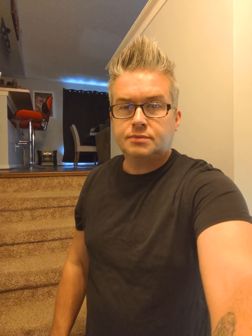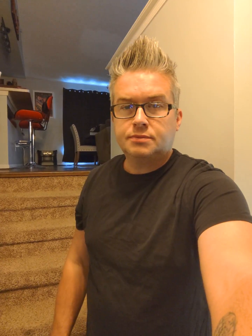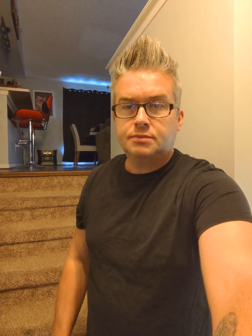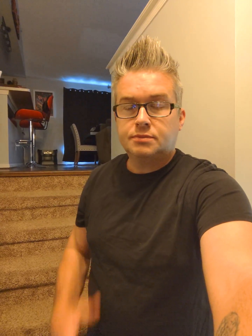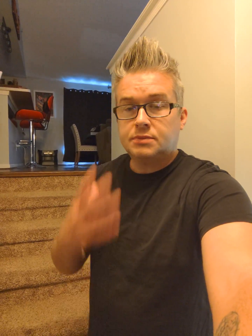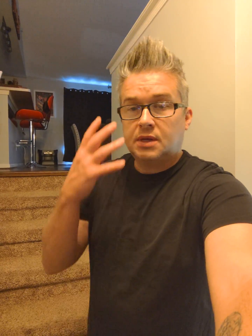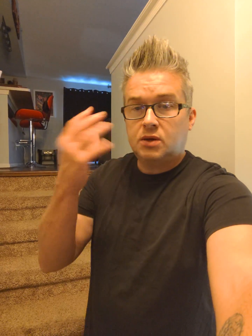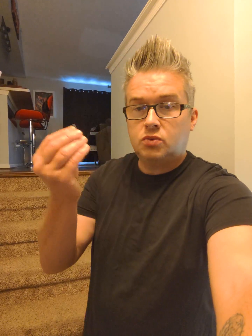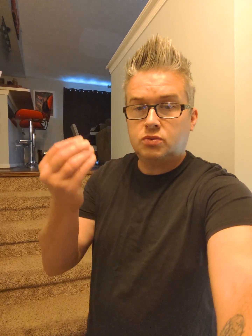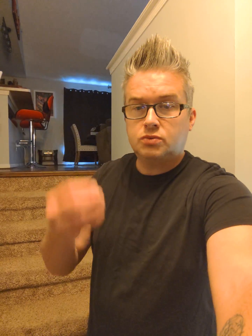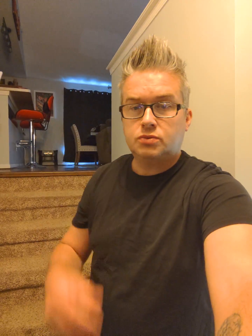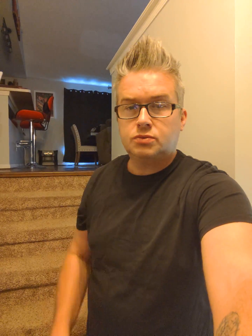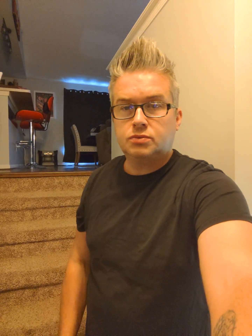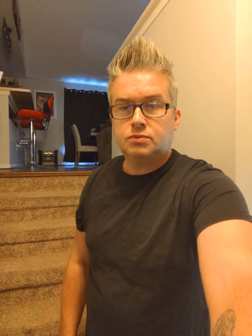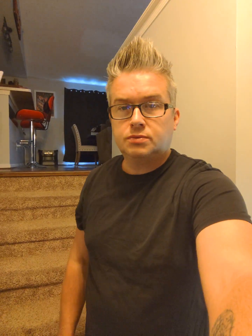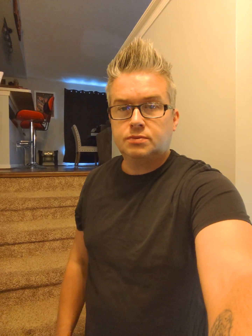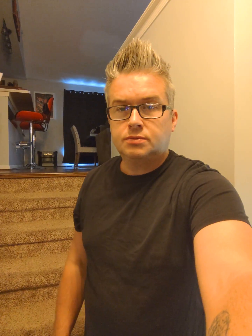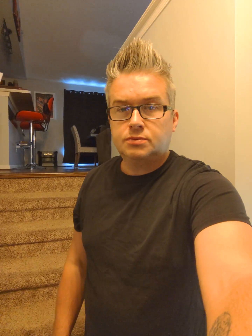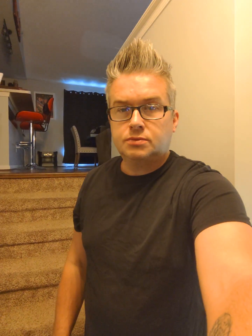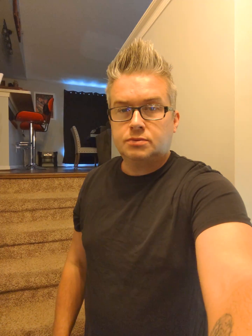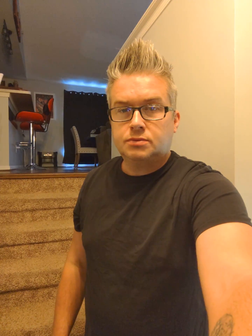got to